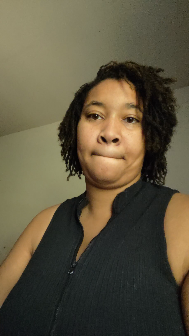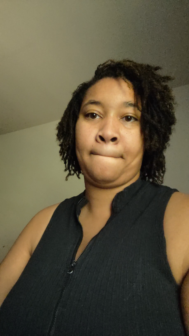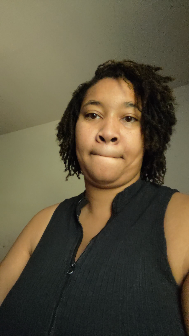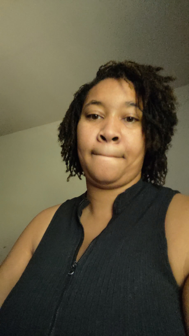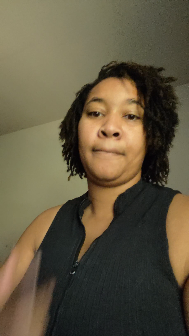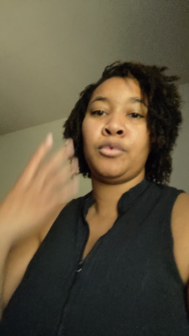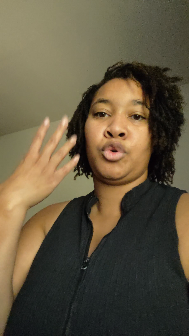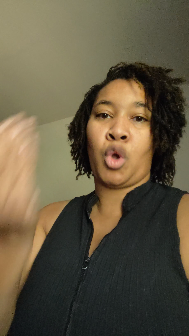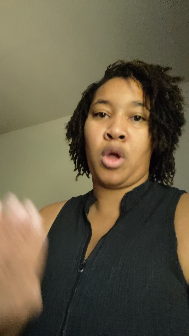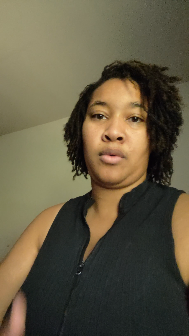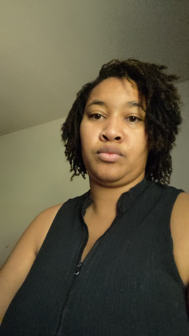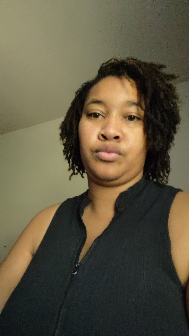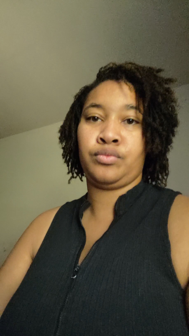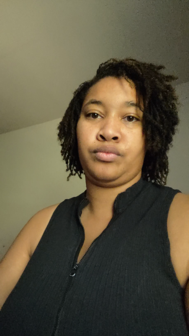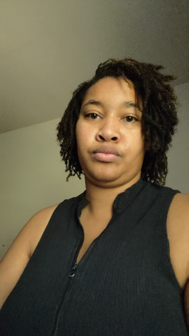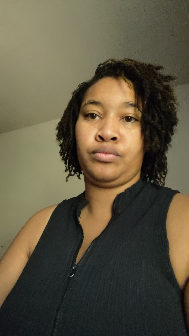got to